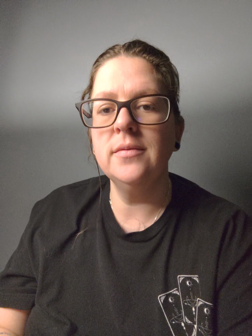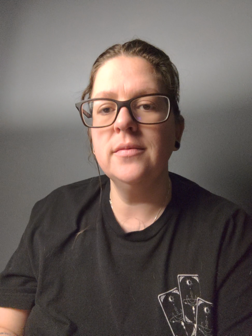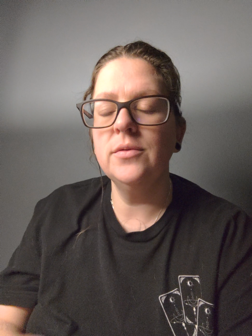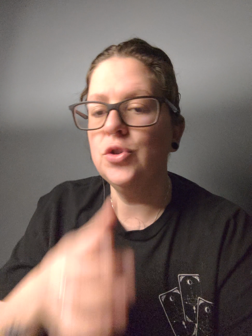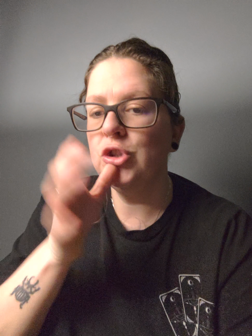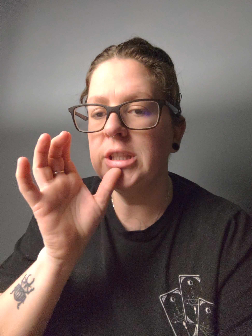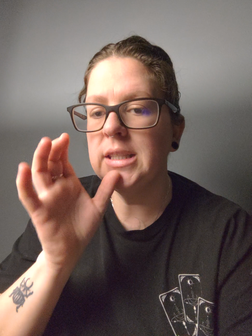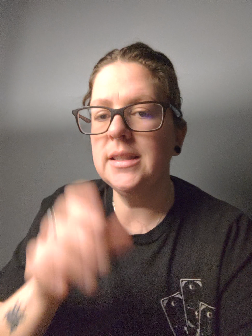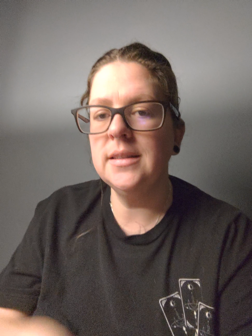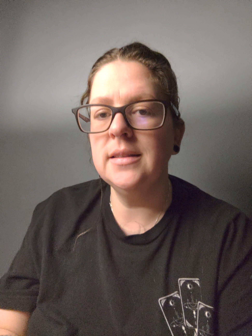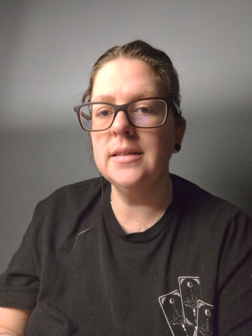drink